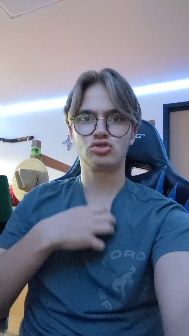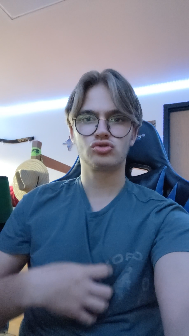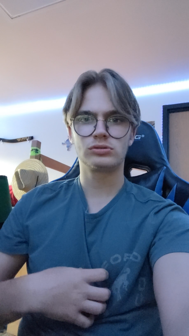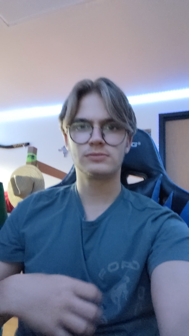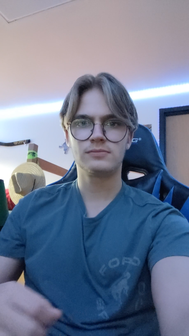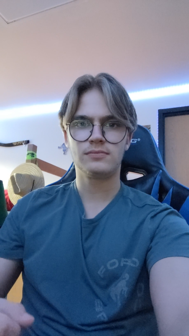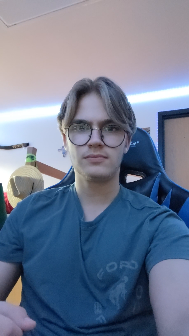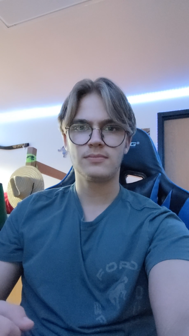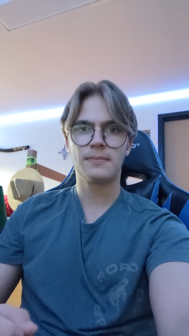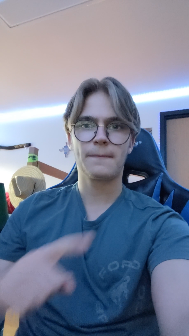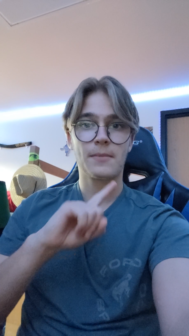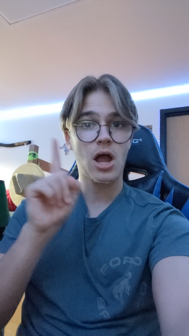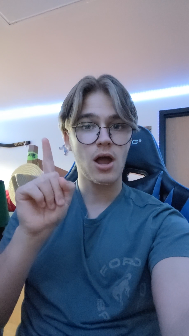but